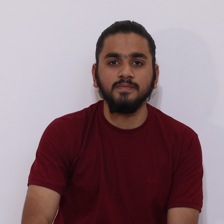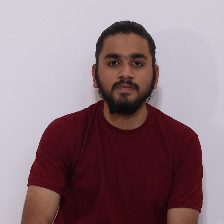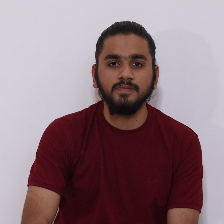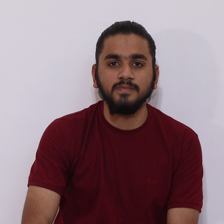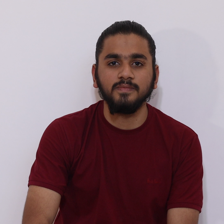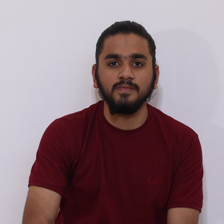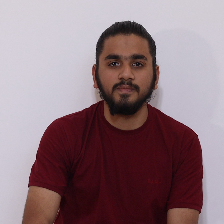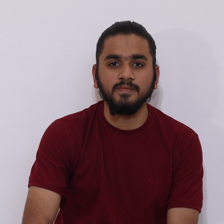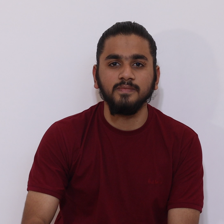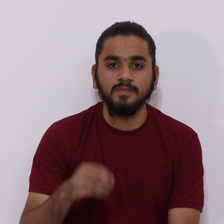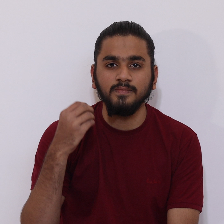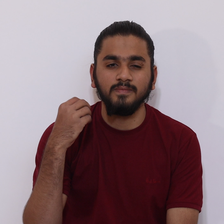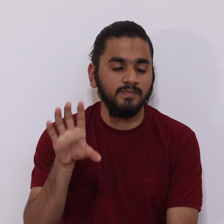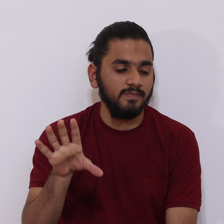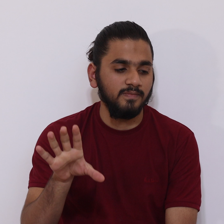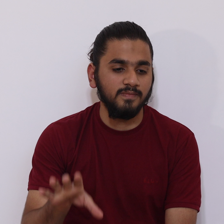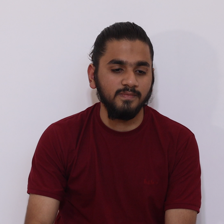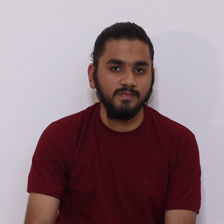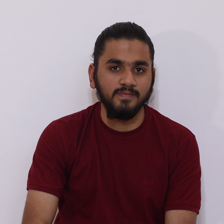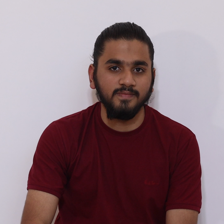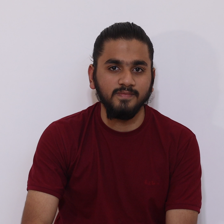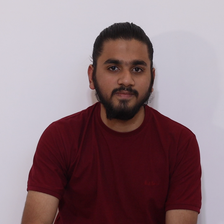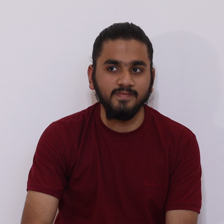bad